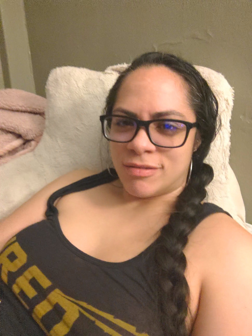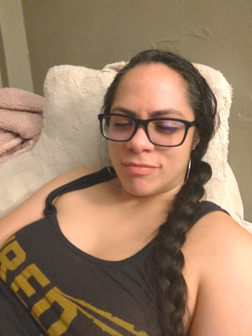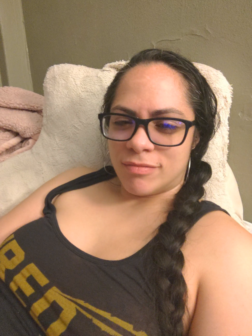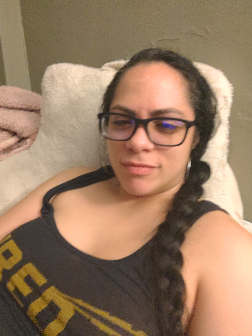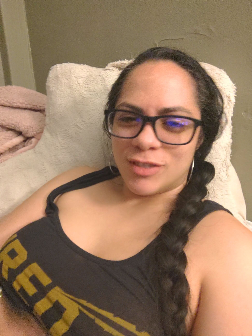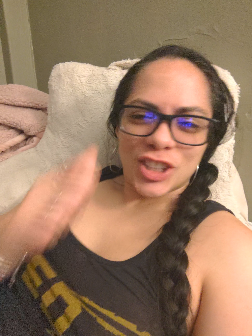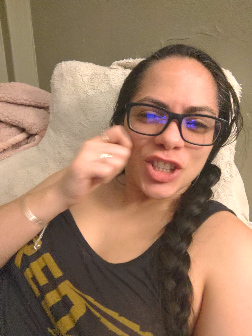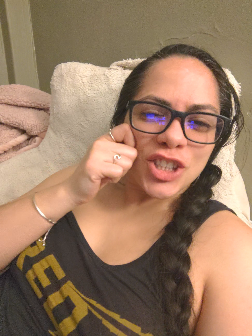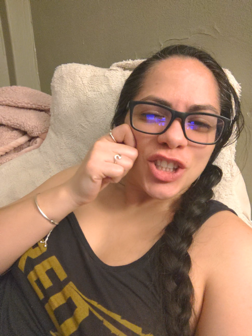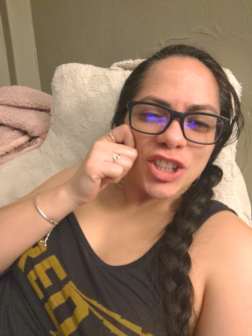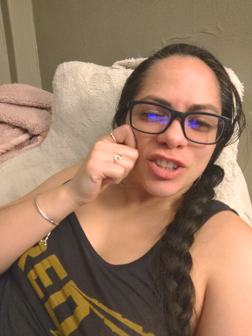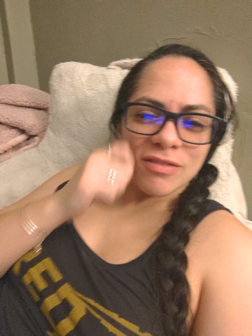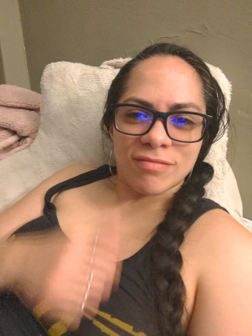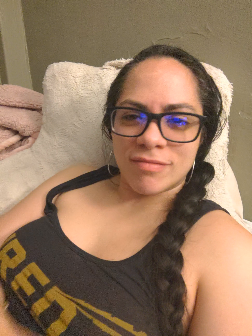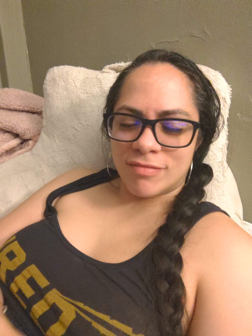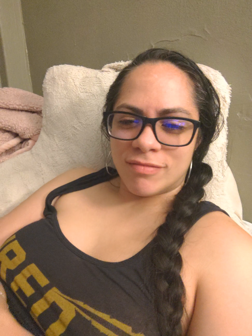cheek